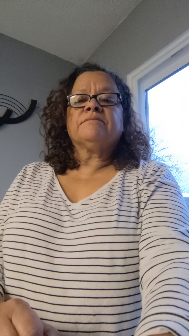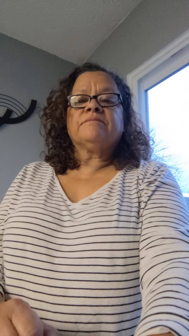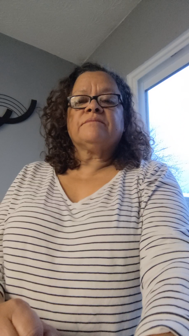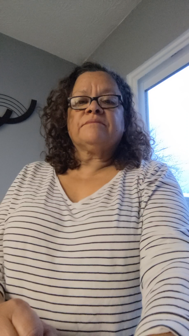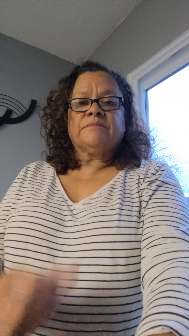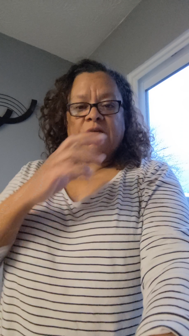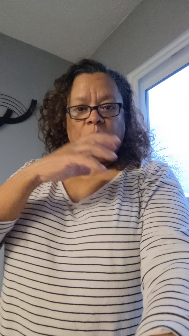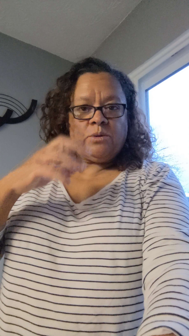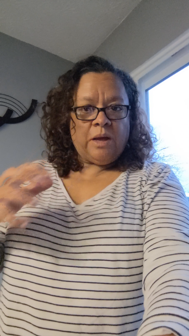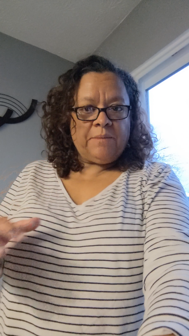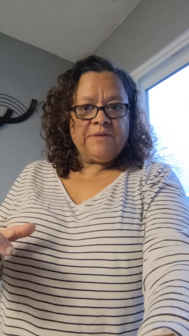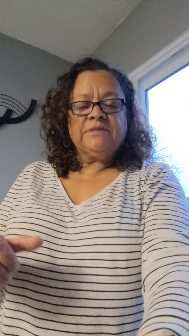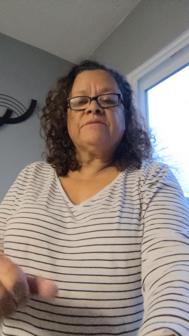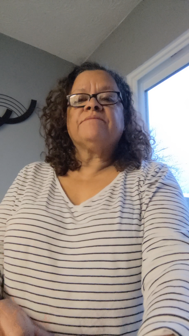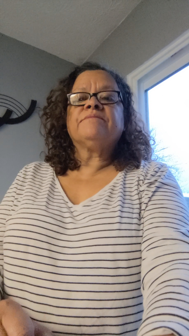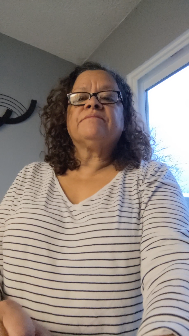grapes